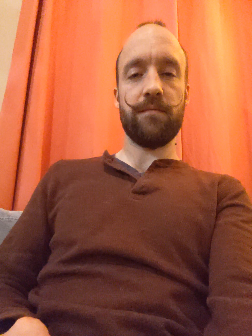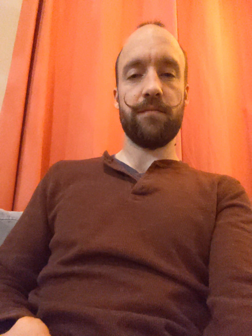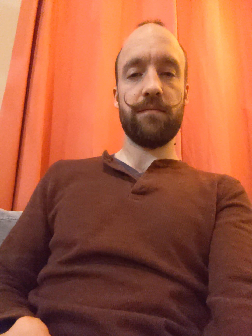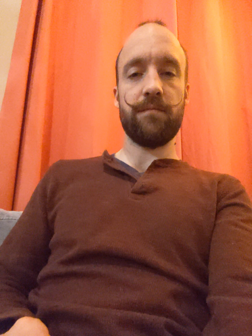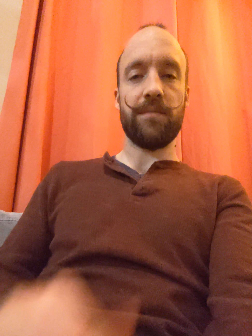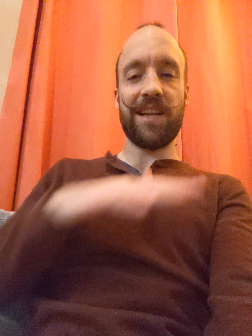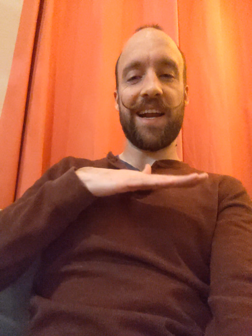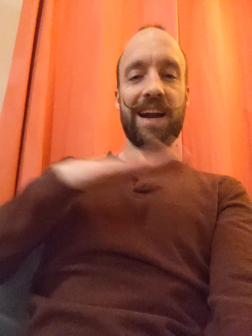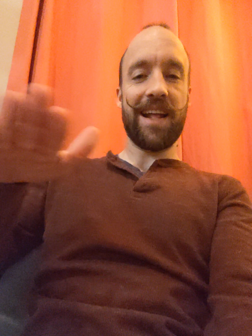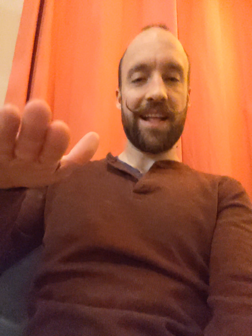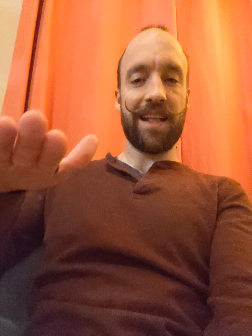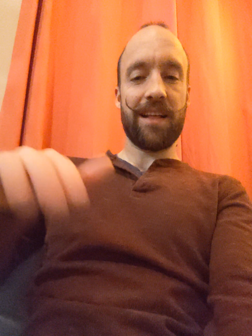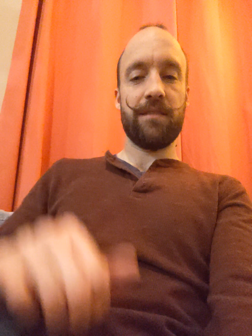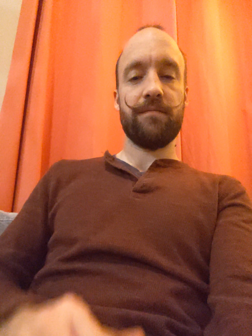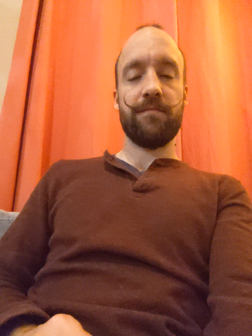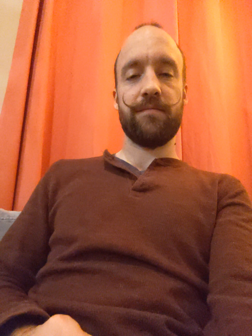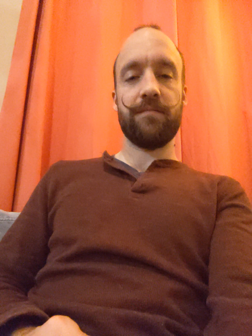clean